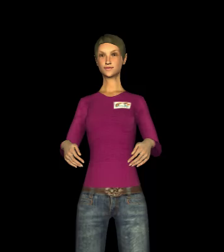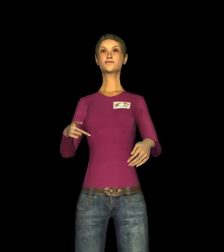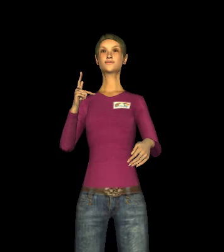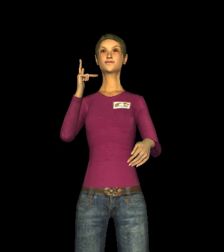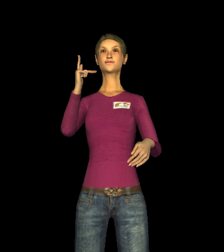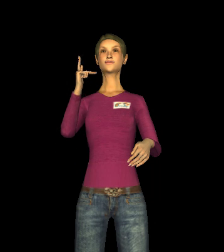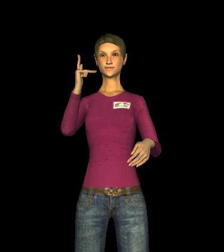كيلومتر